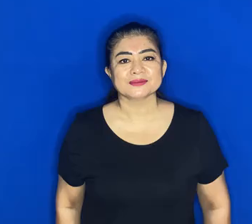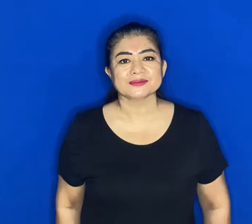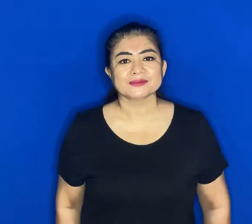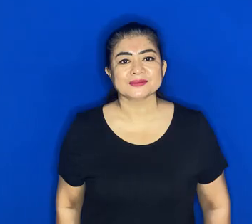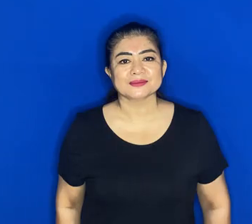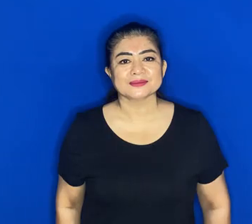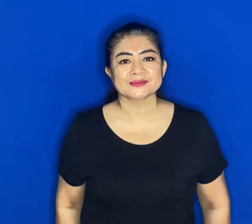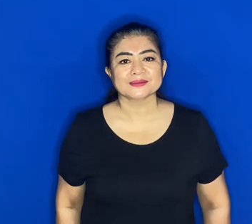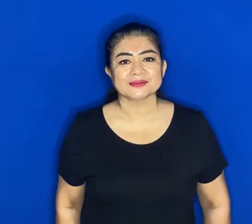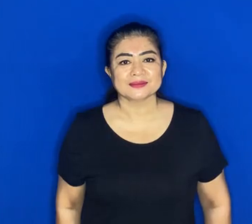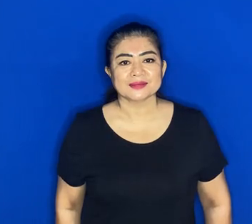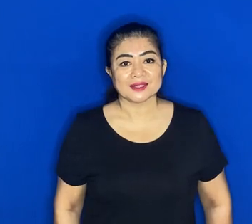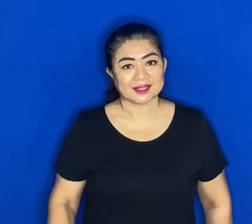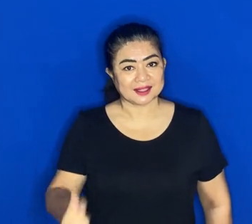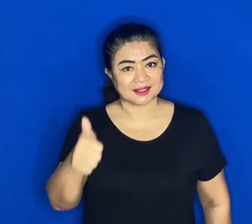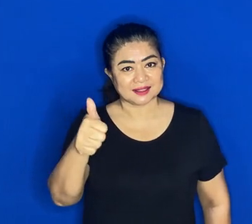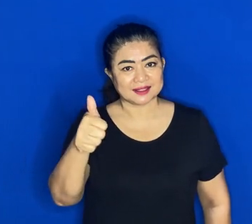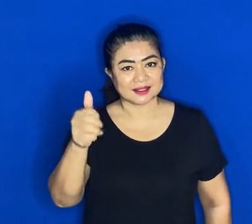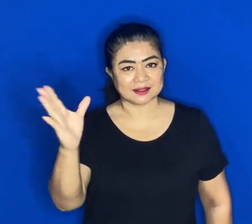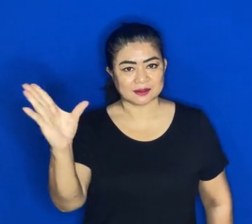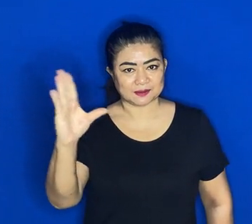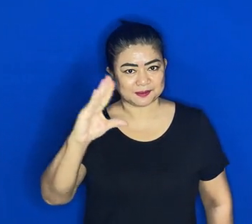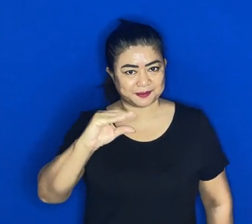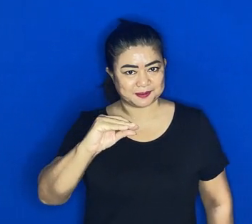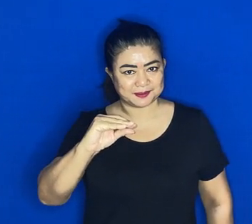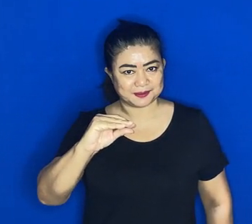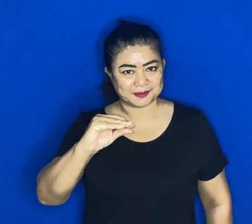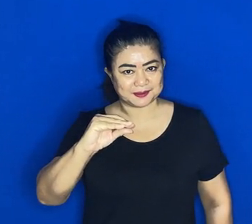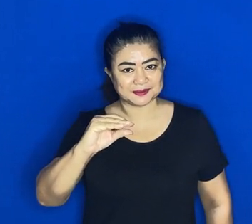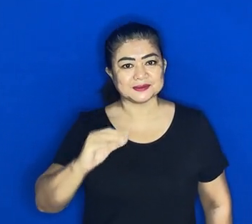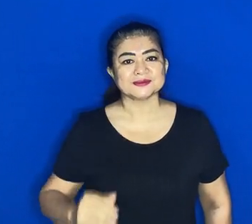good evening